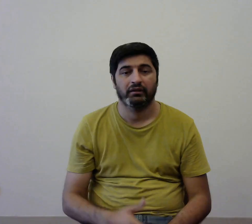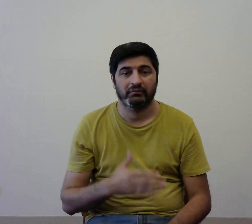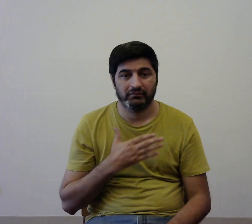mən